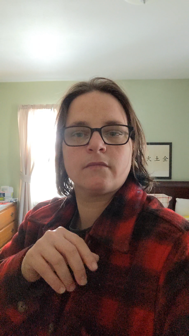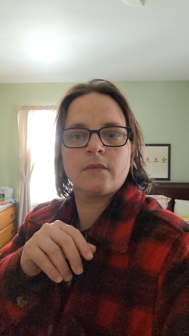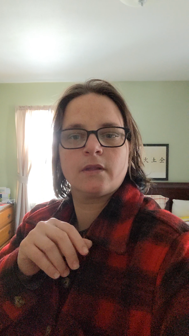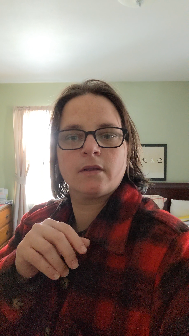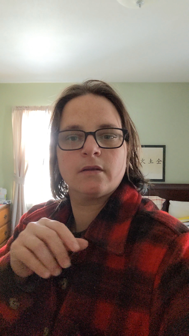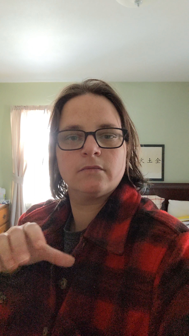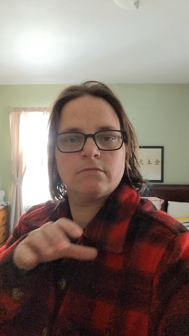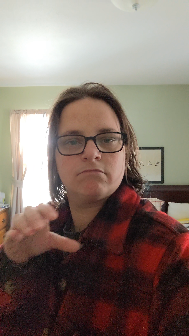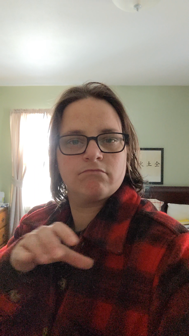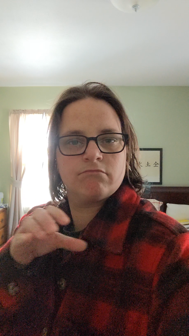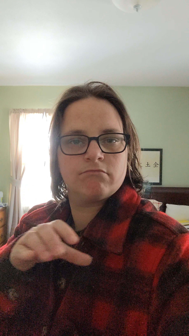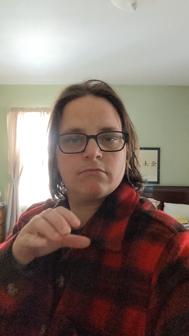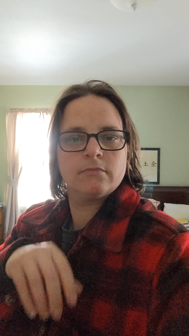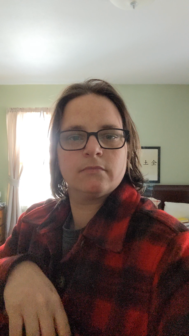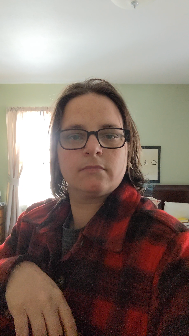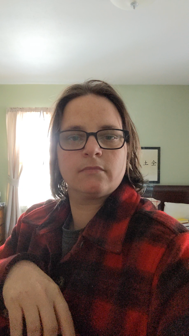does